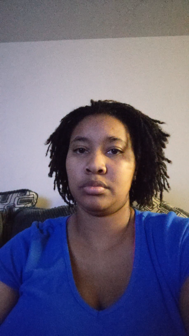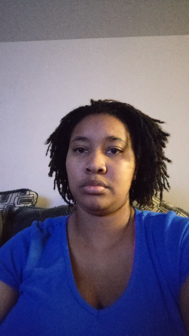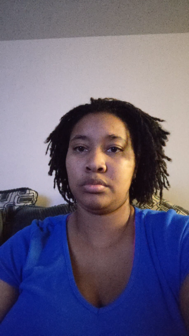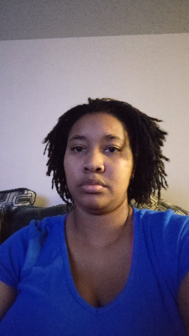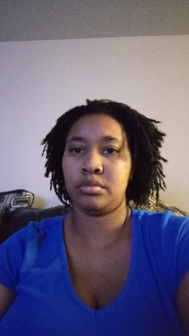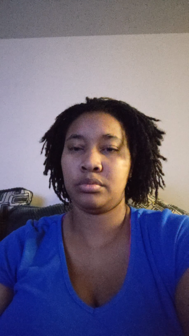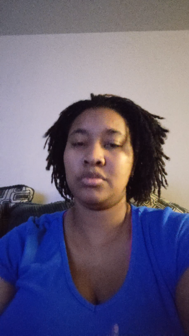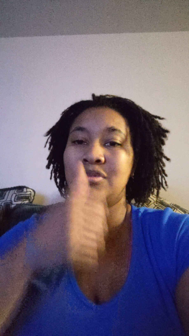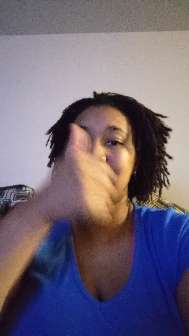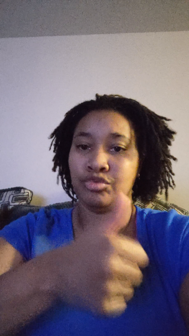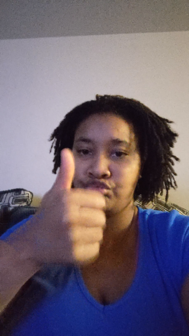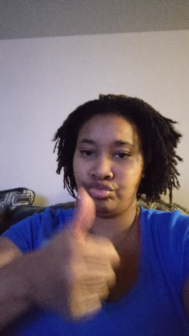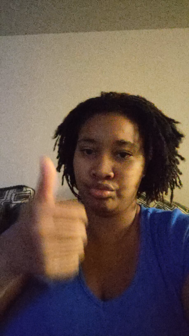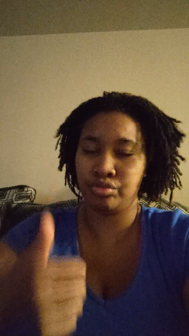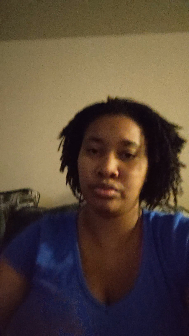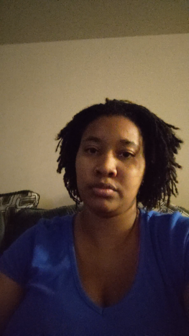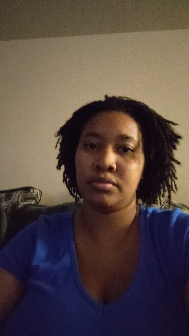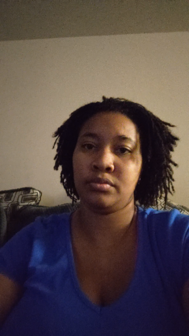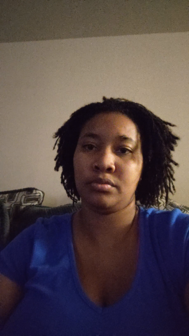each